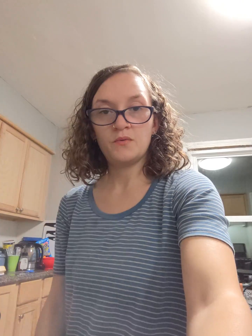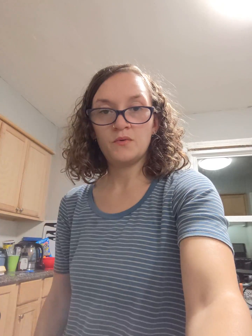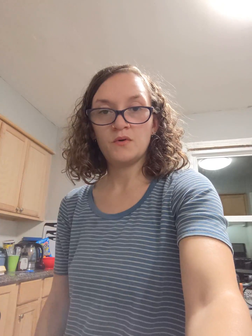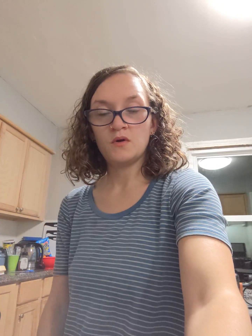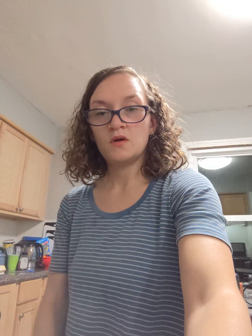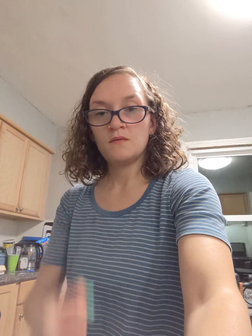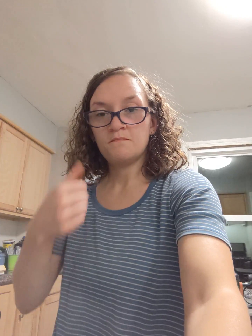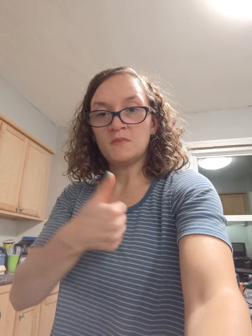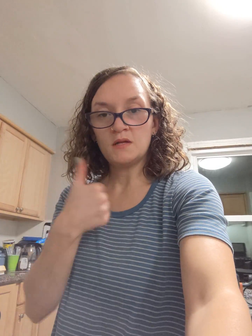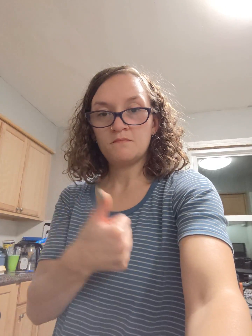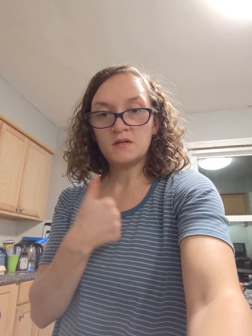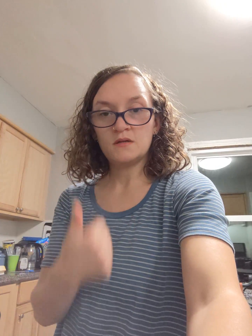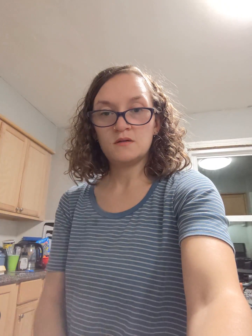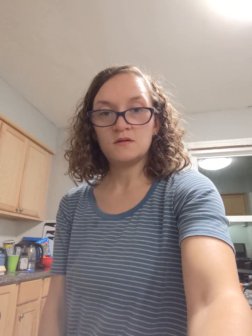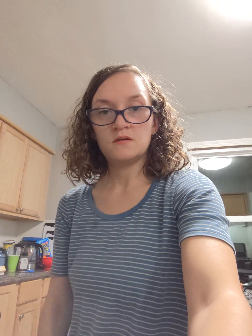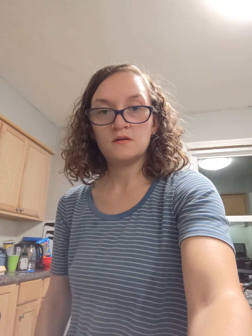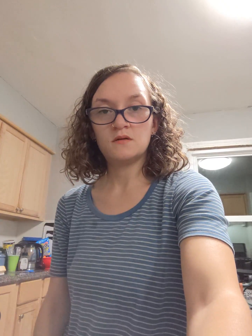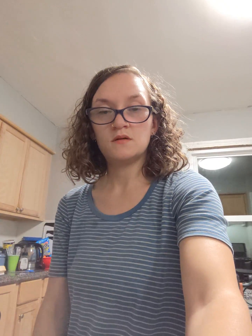basement